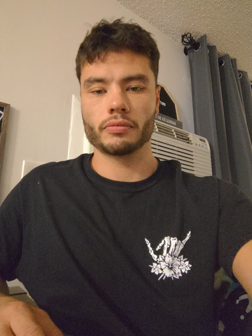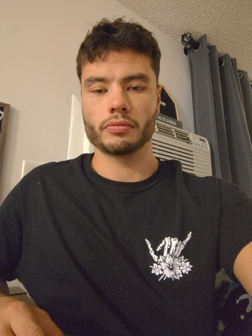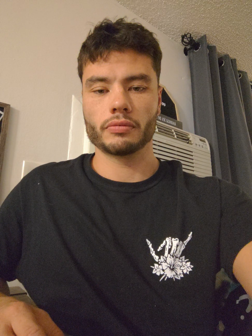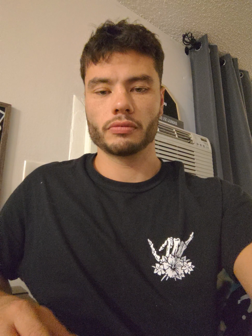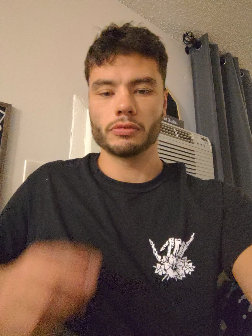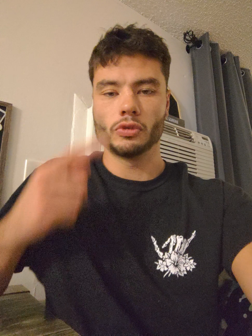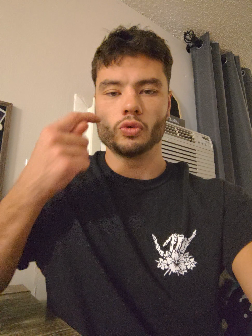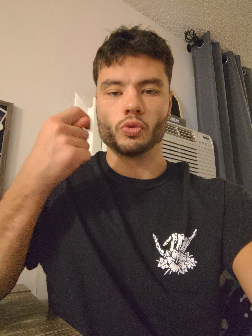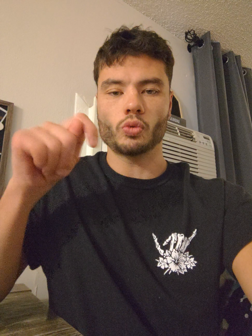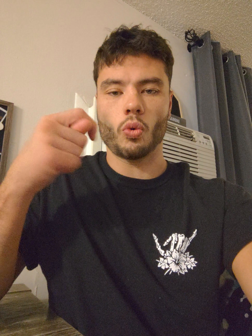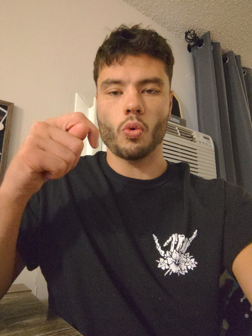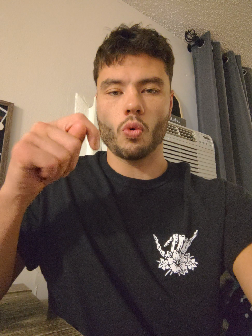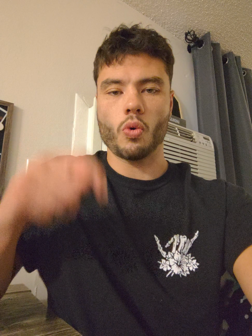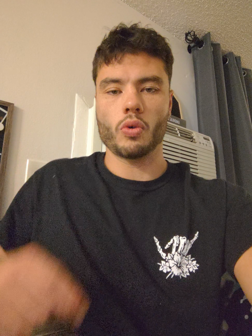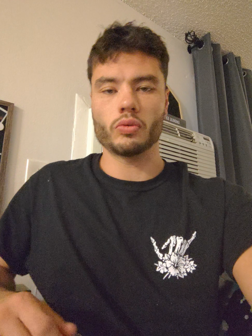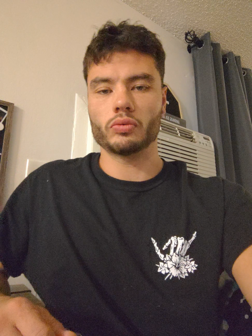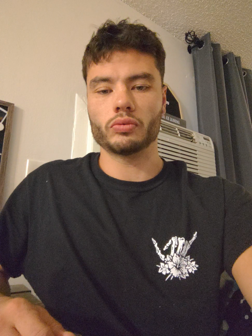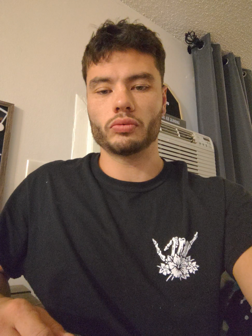toy